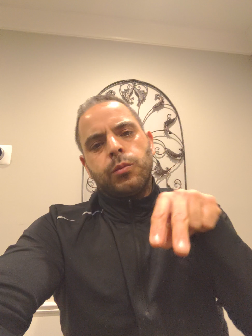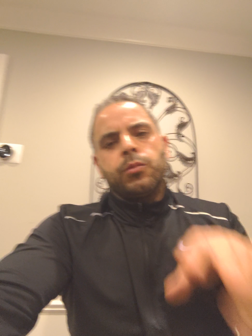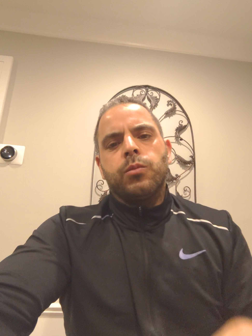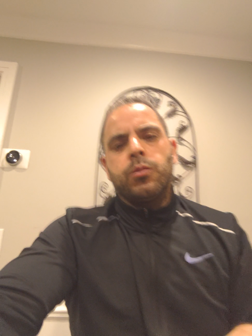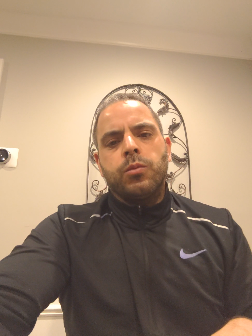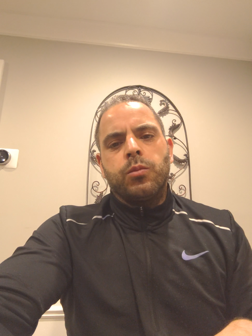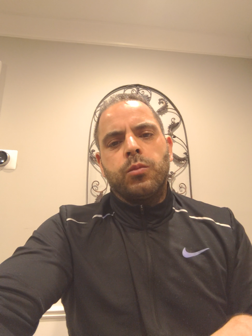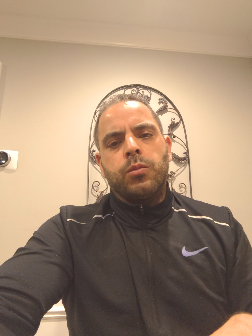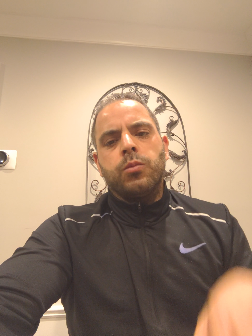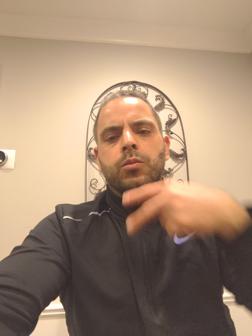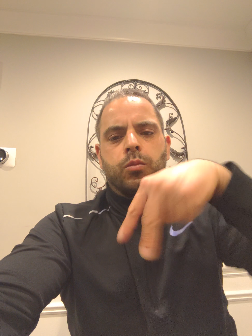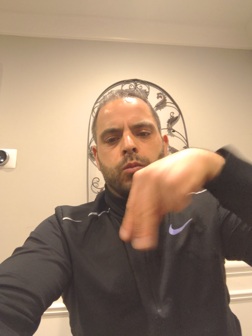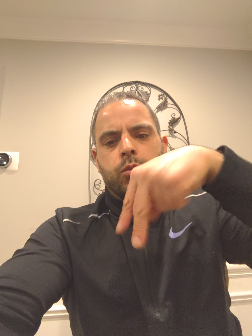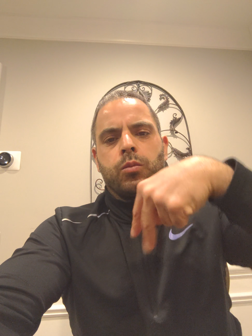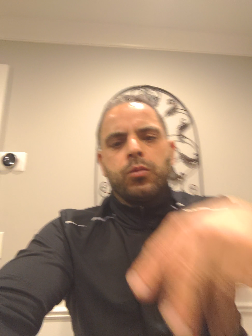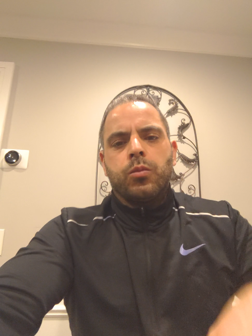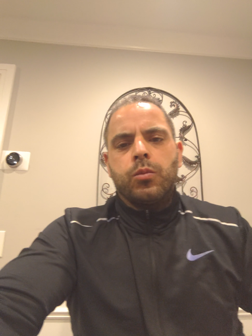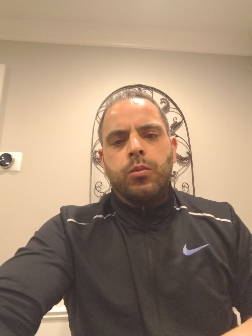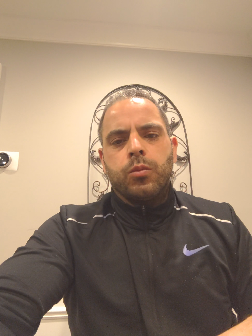dance